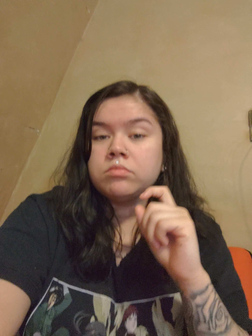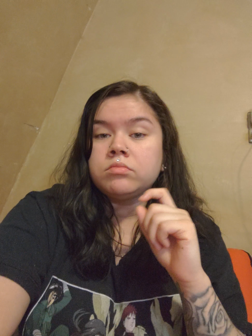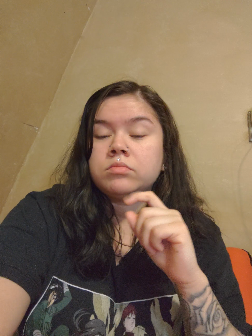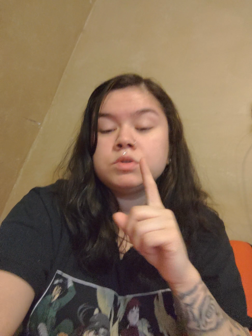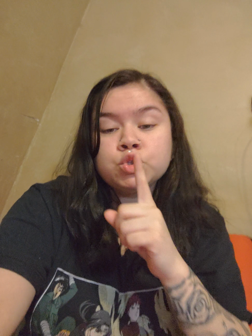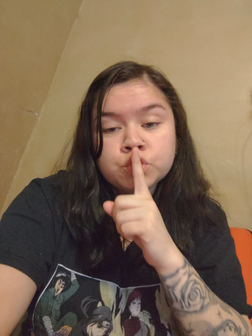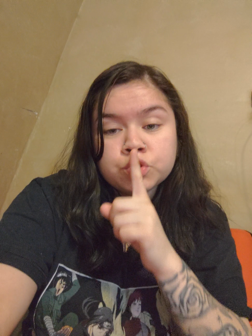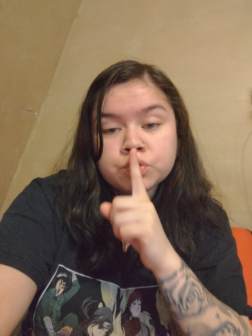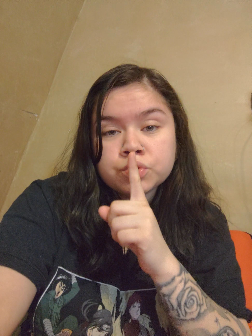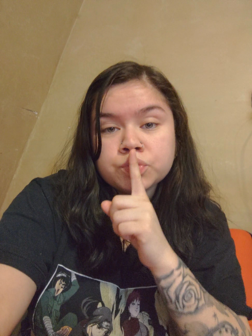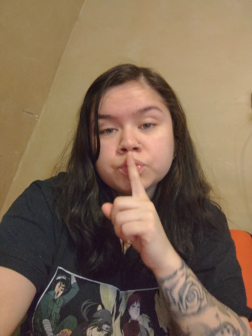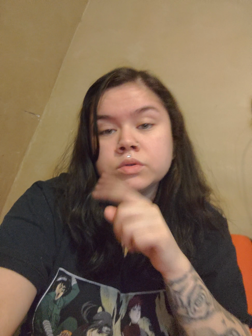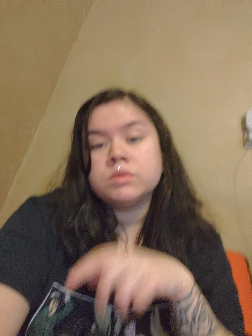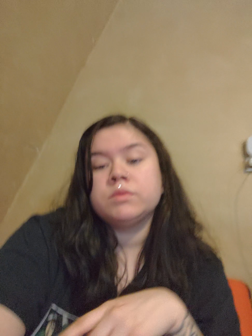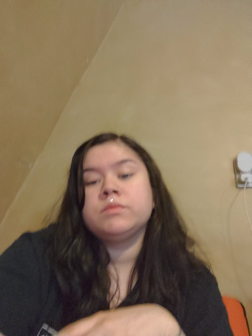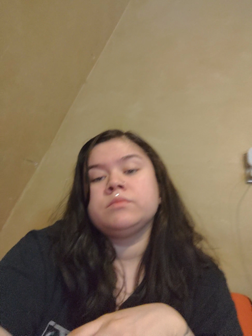shhh